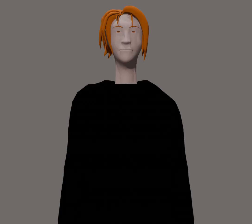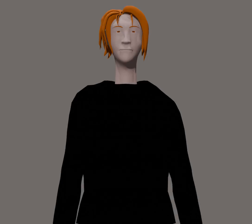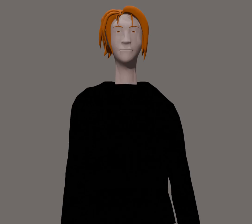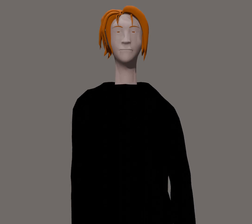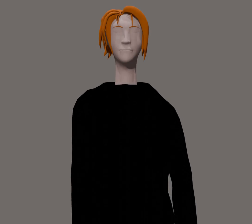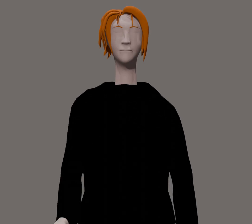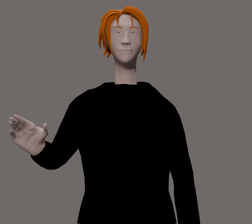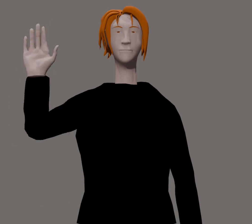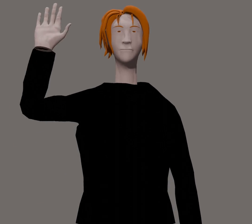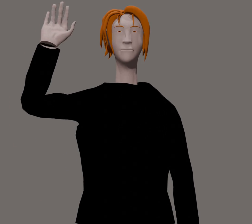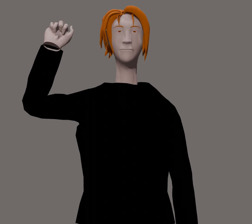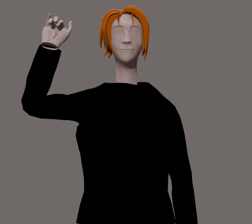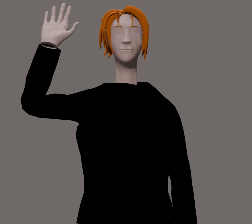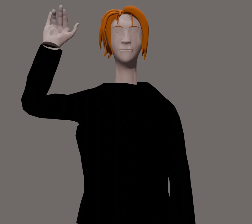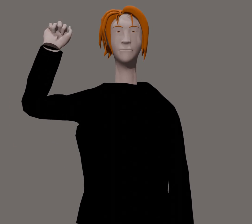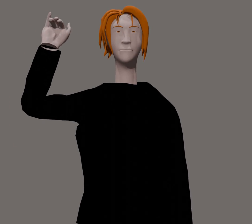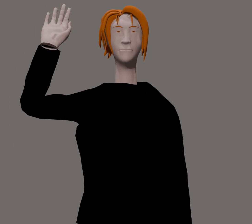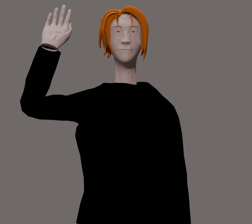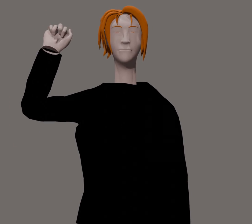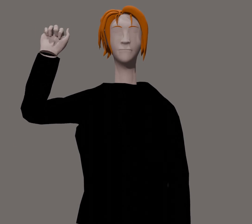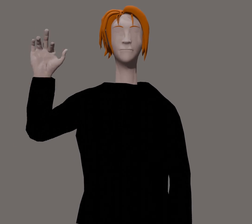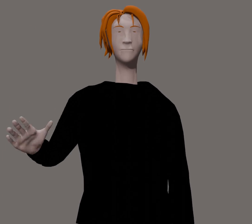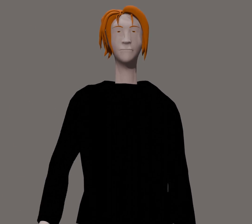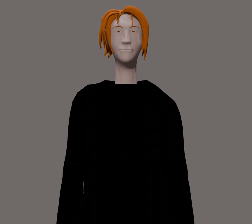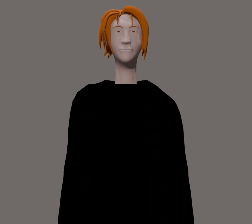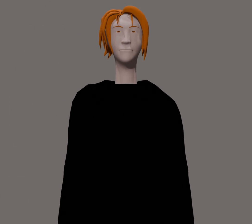Bye